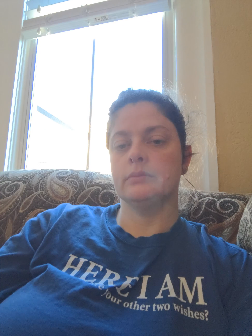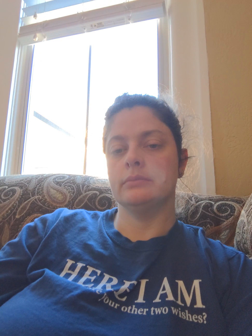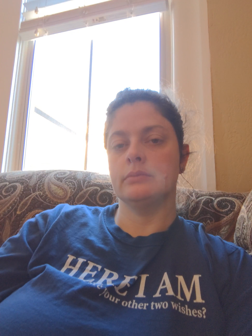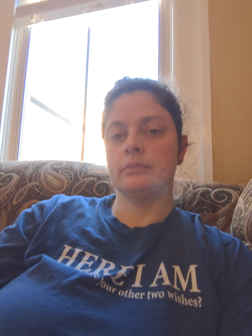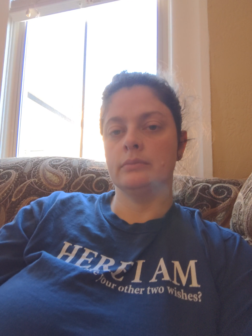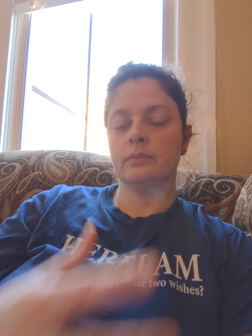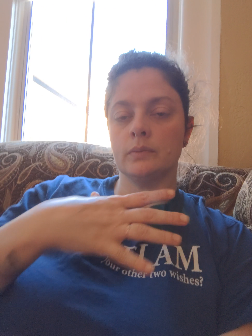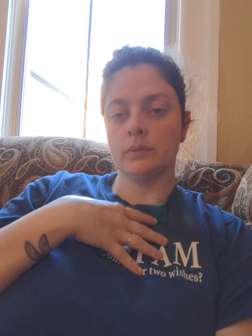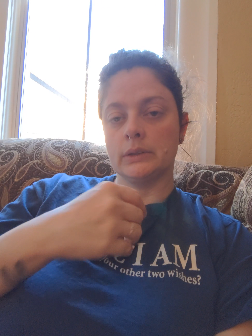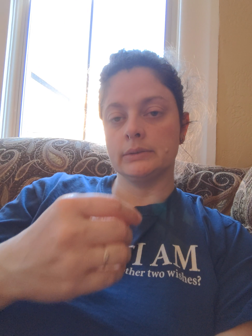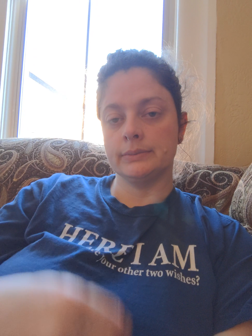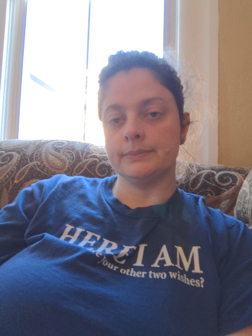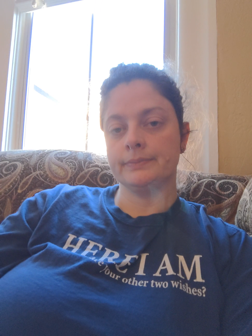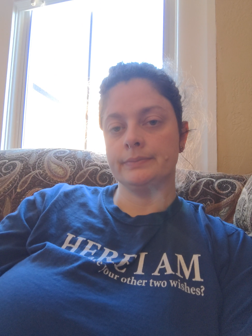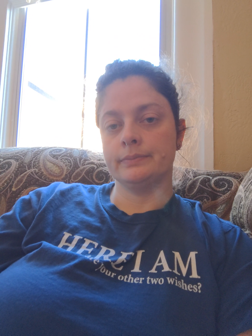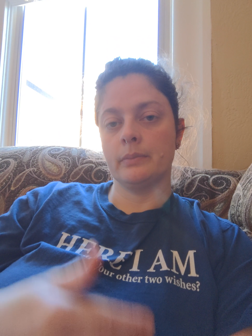white